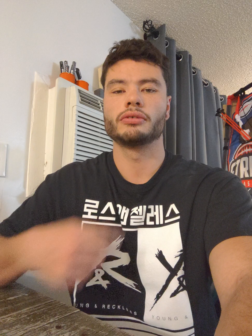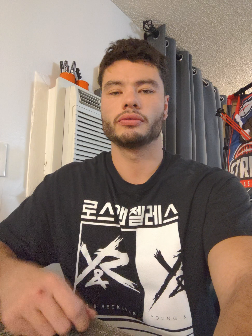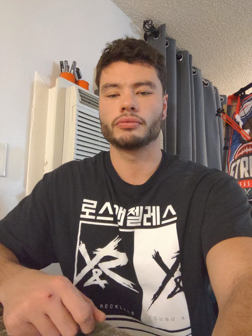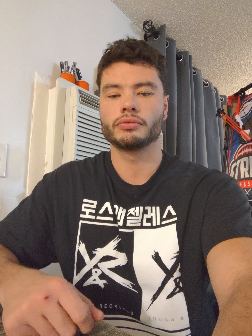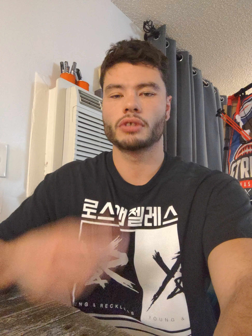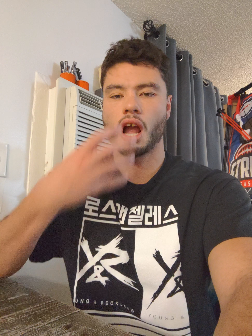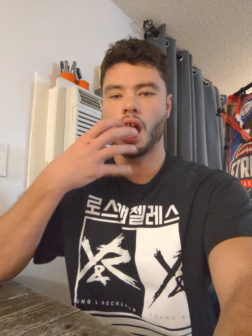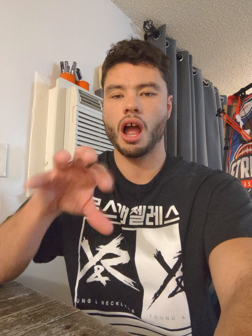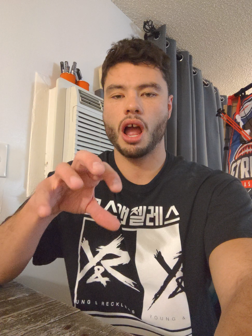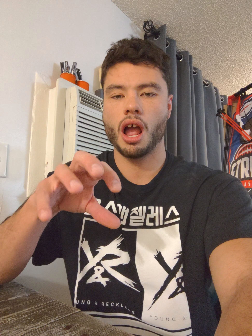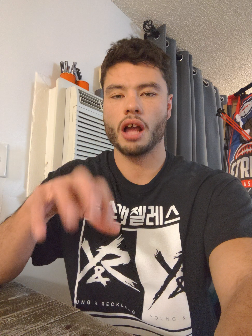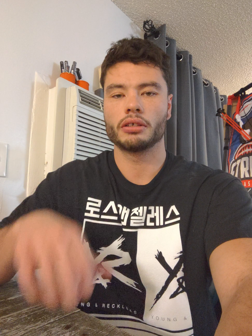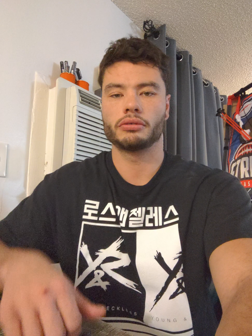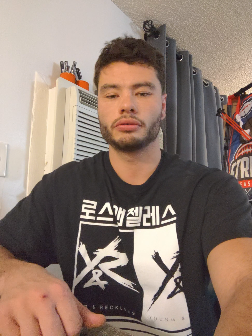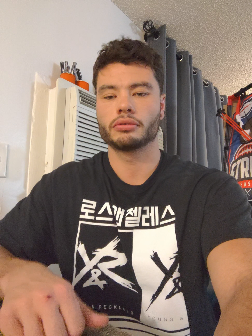hot